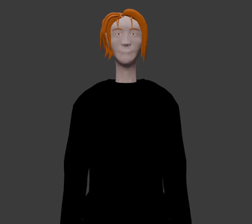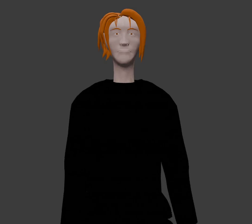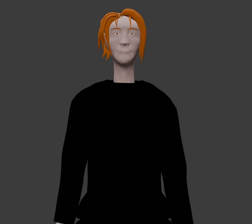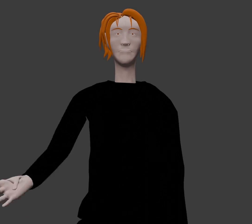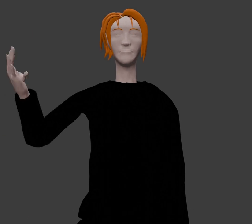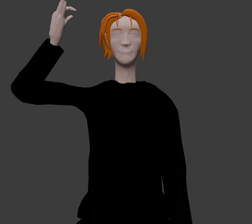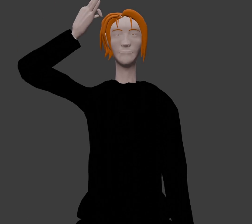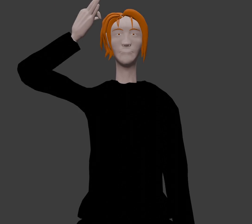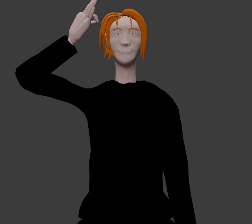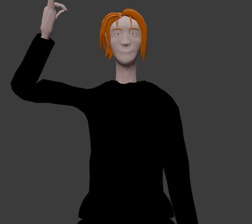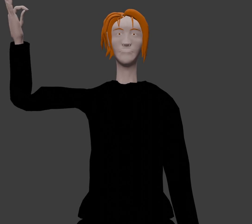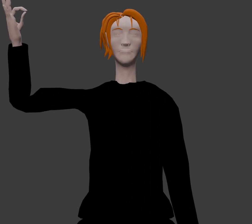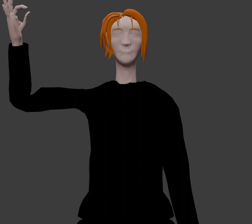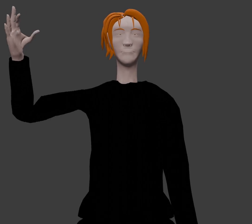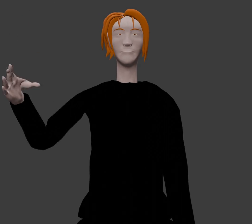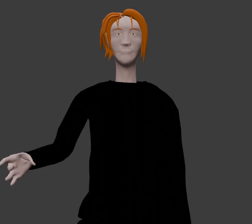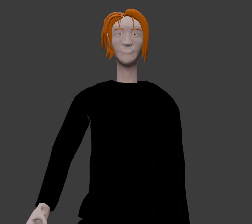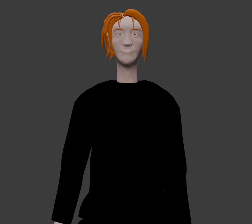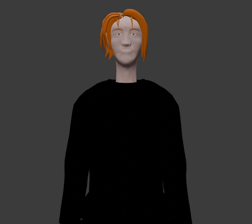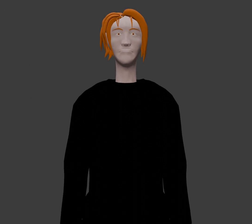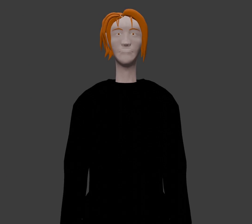Barely